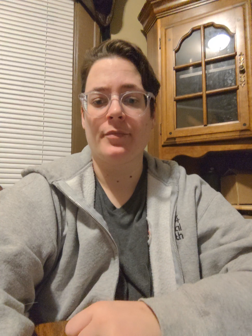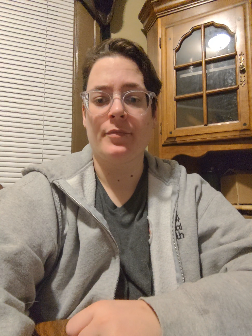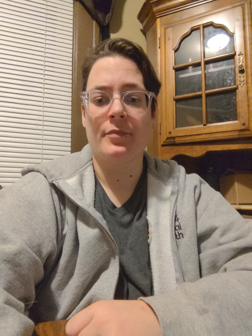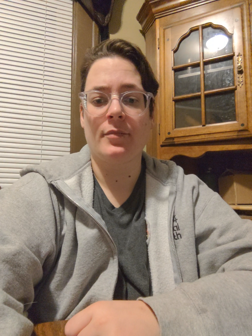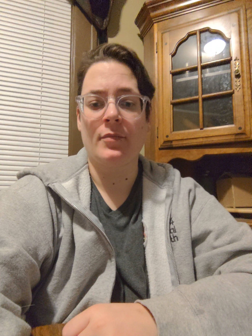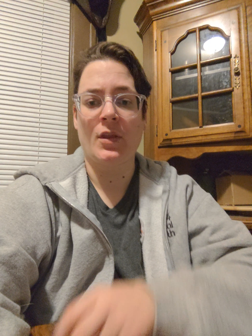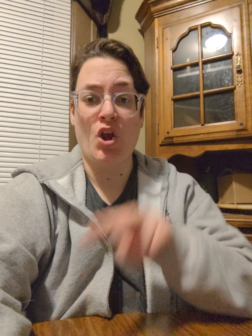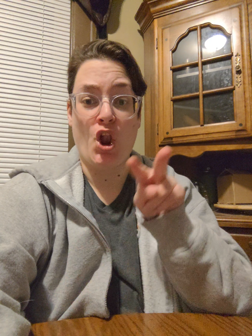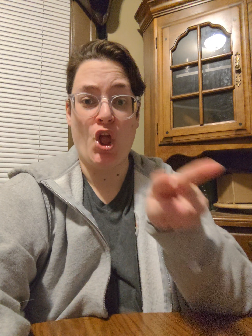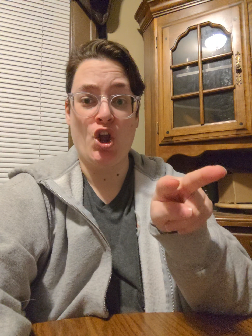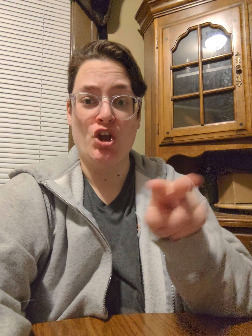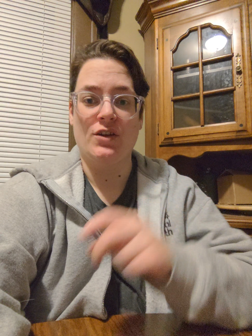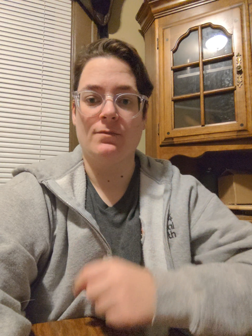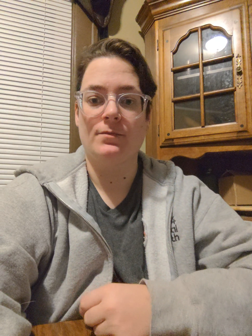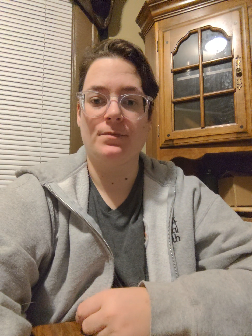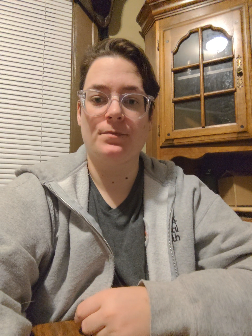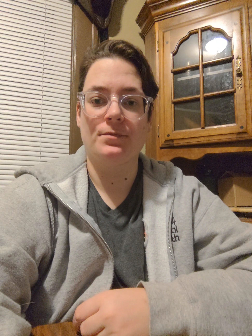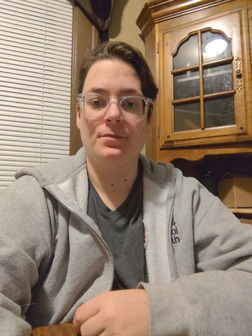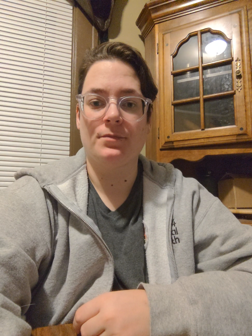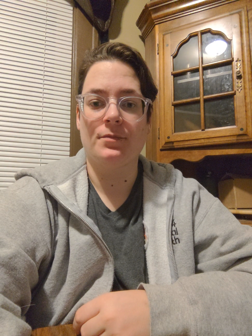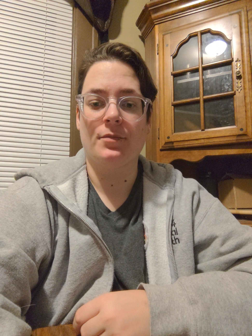look